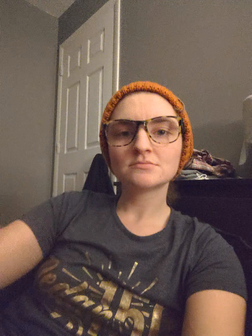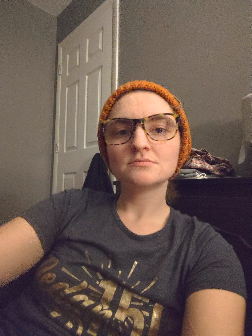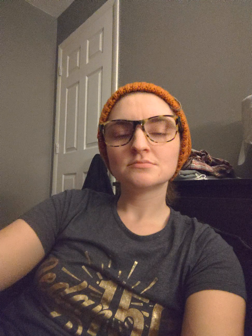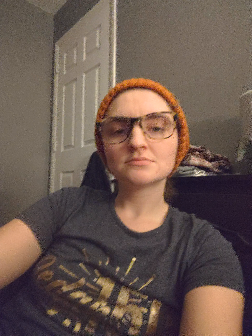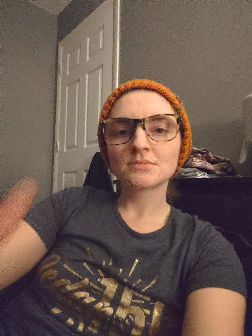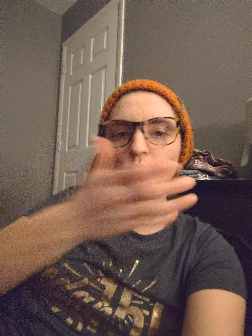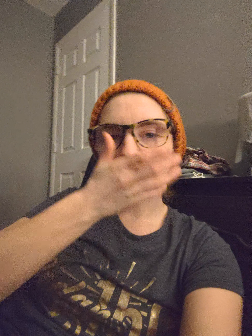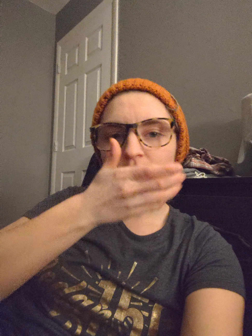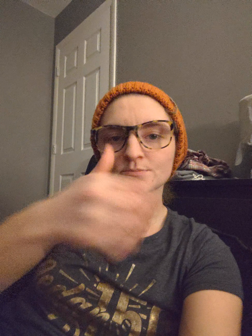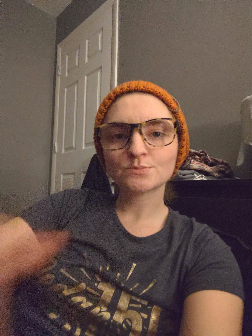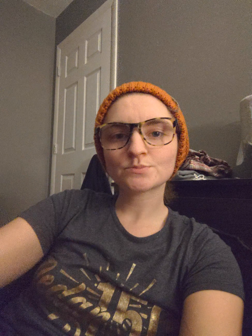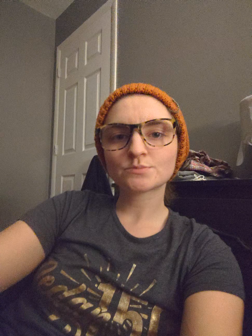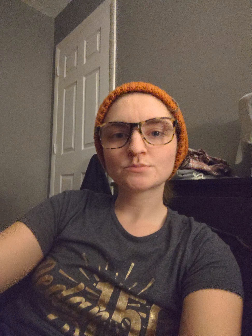grass